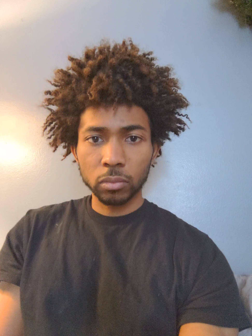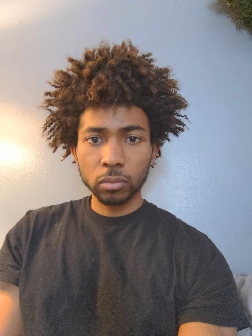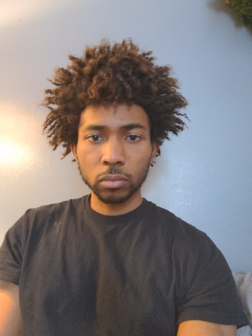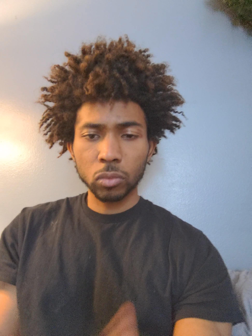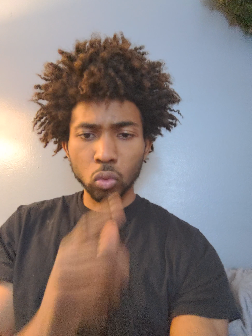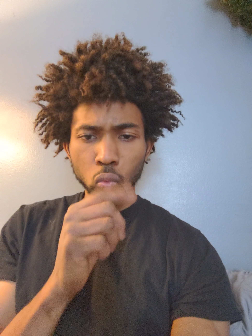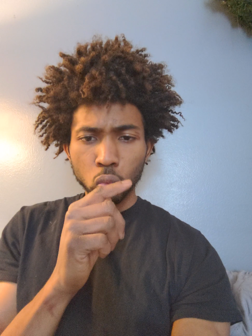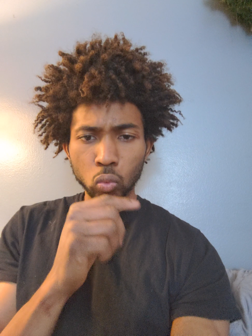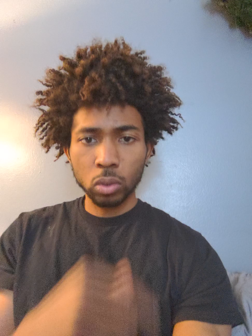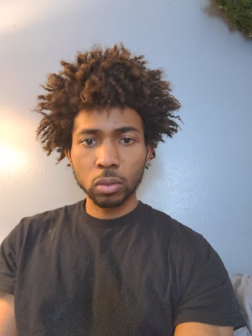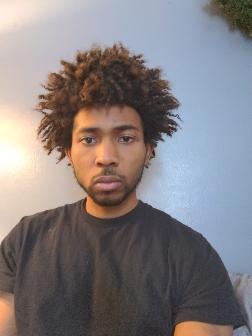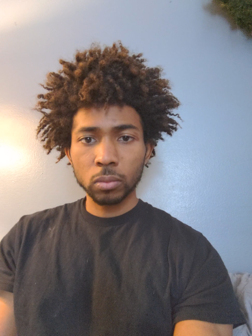who